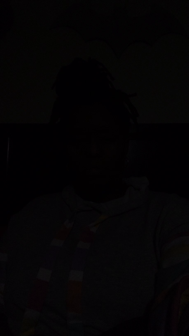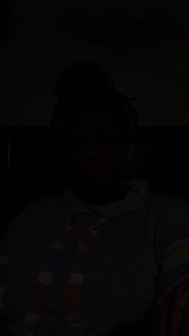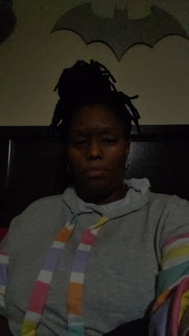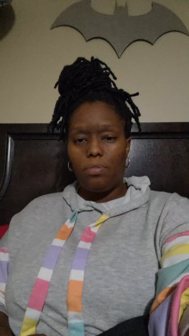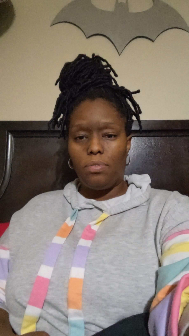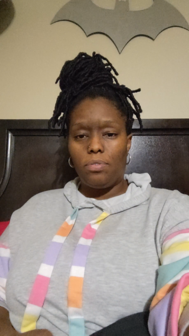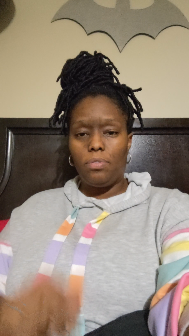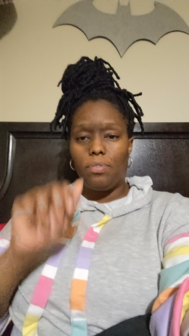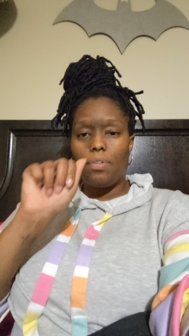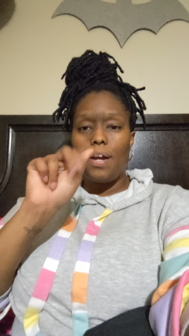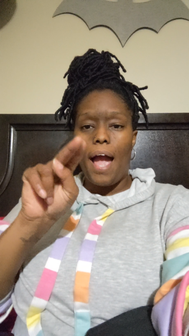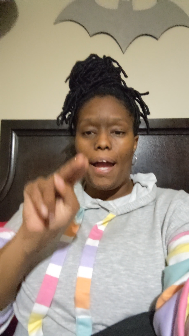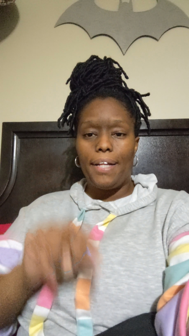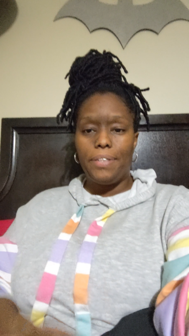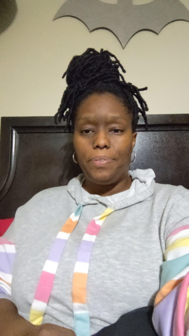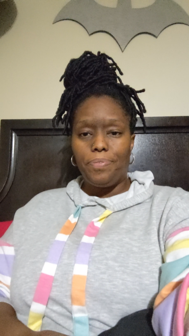an